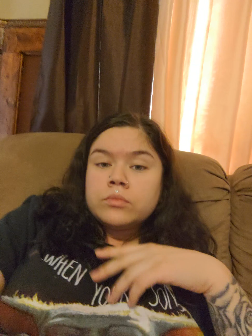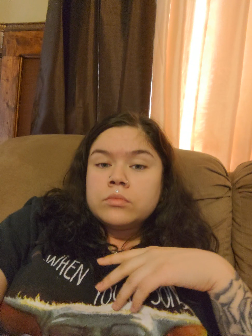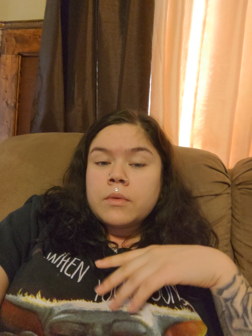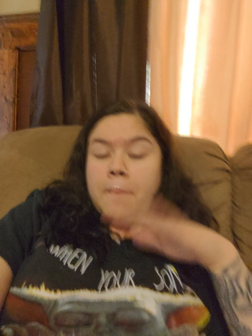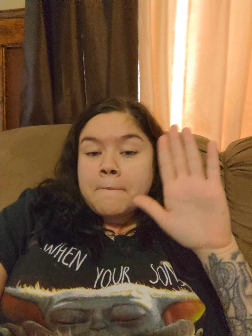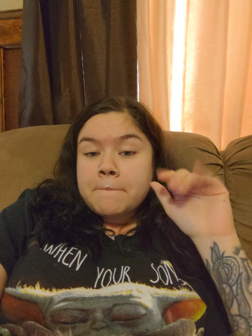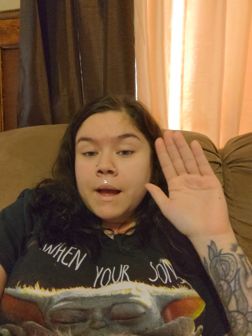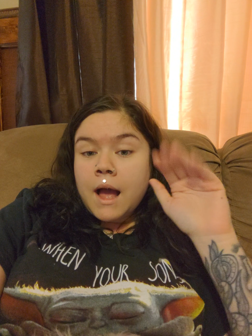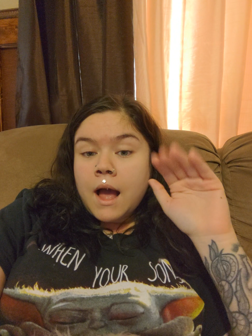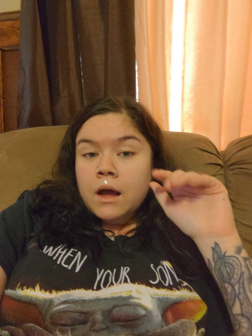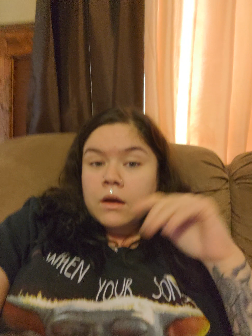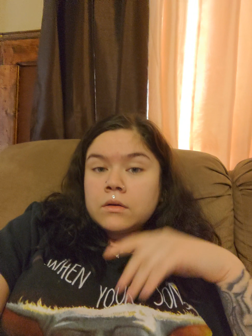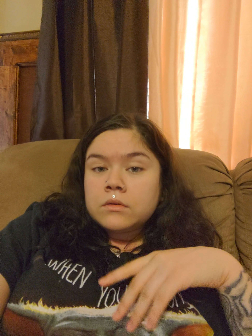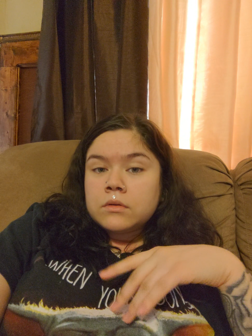bye